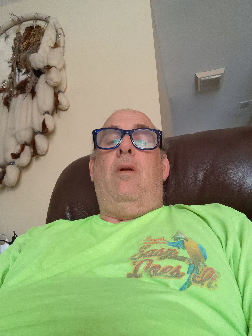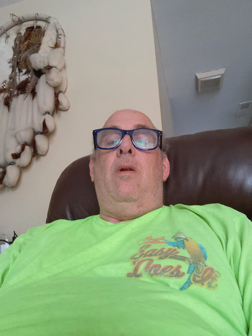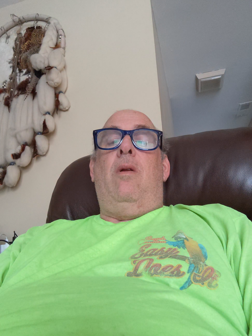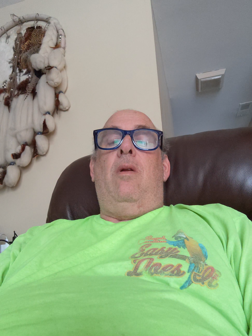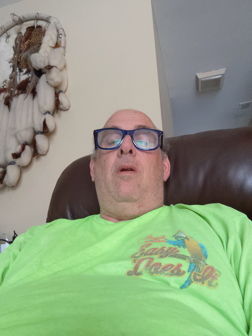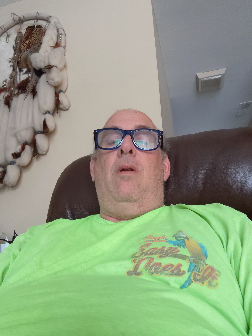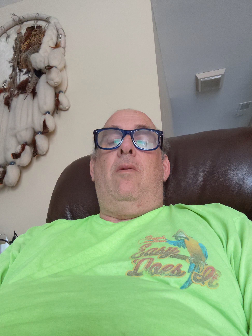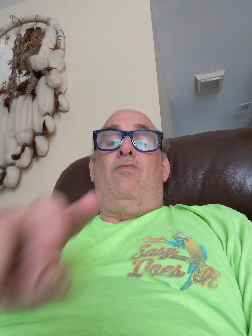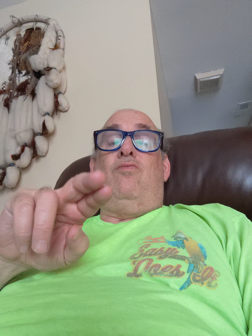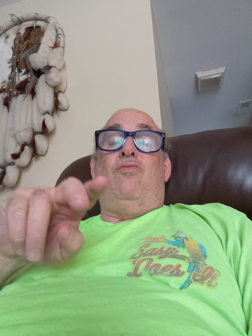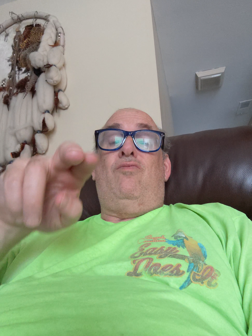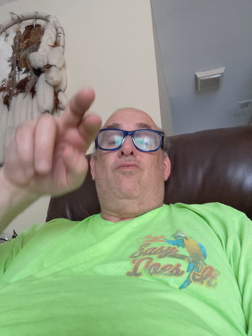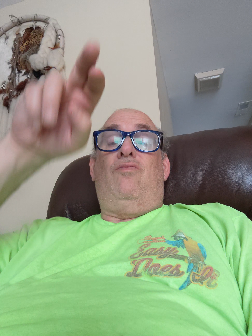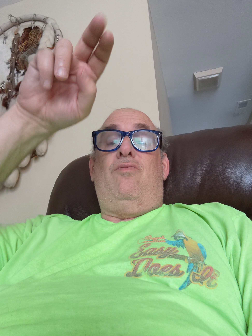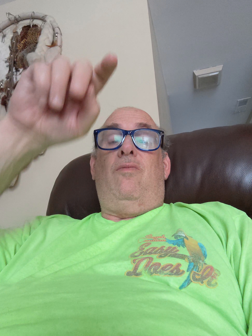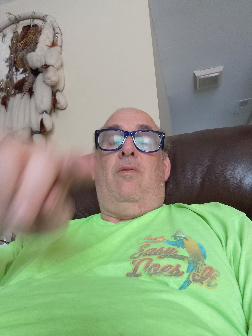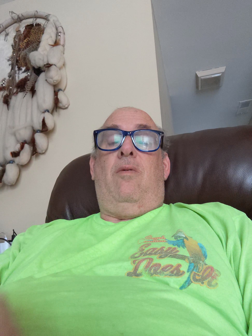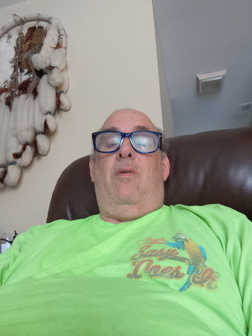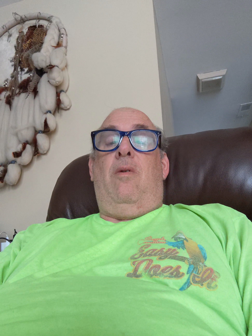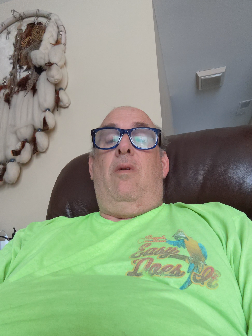stairs